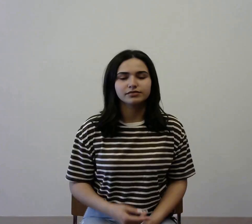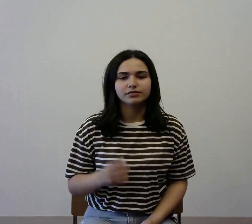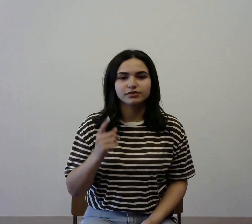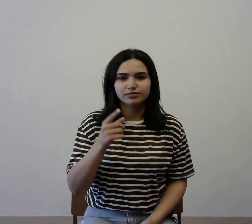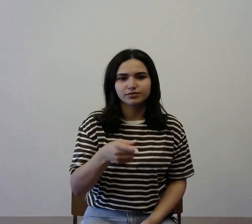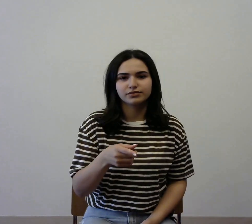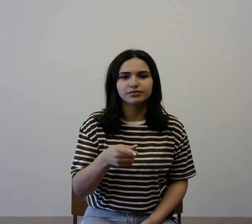bu